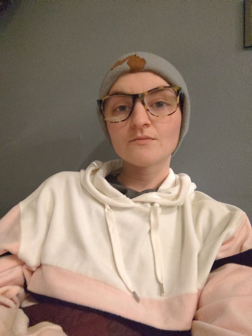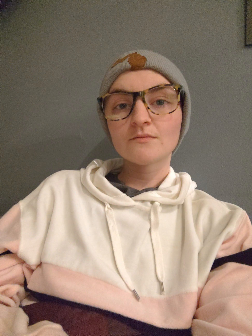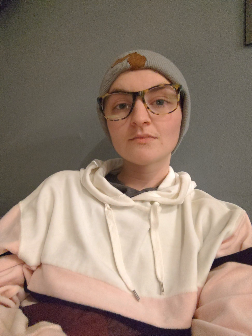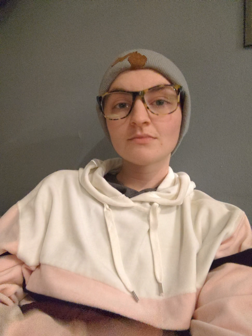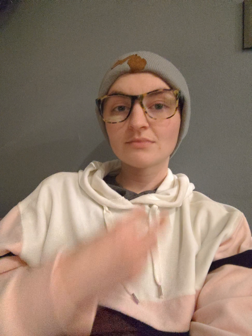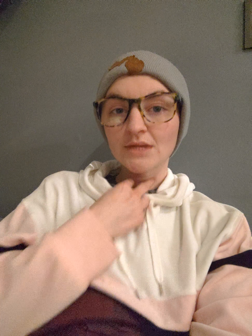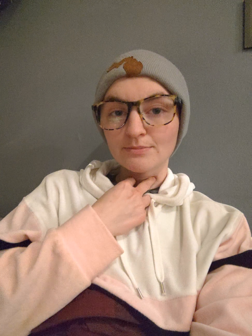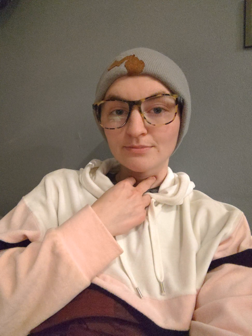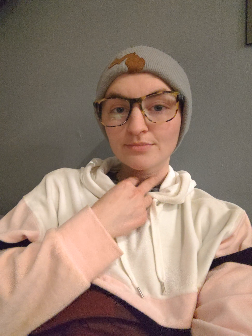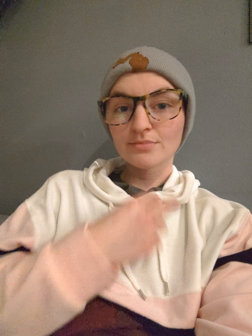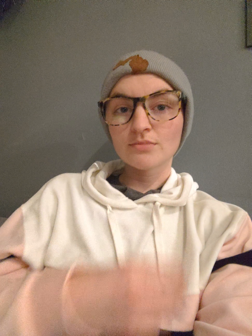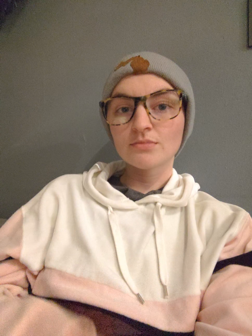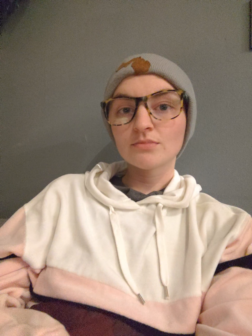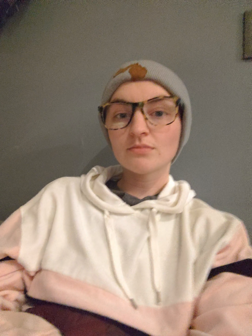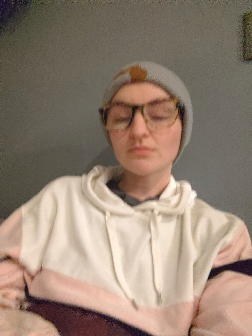stuck